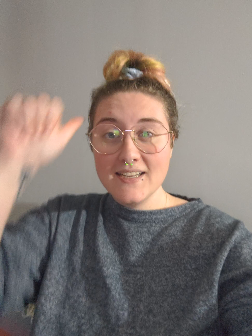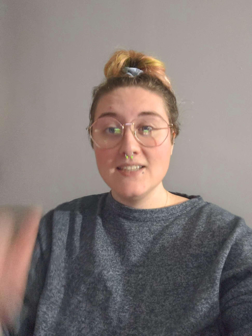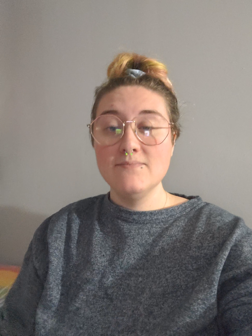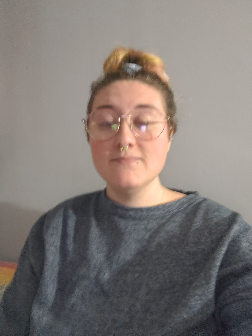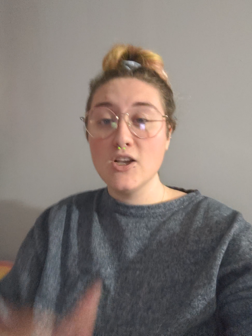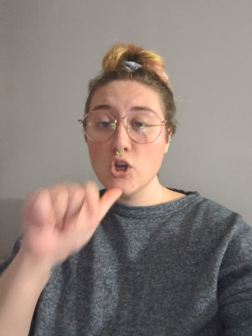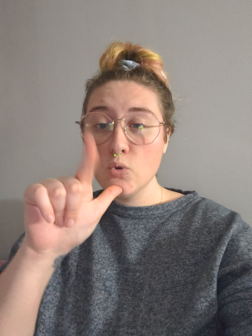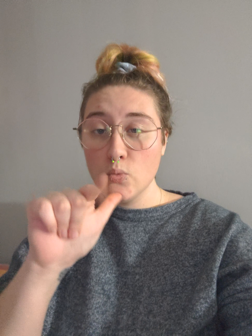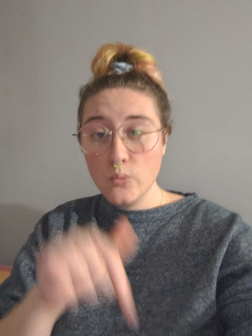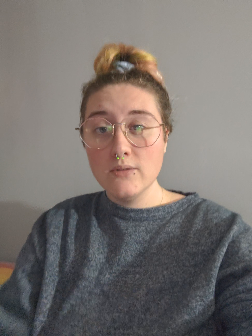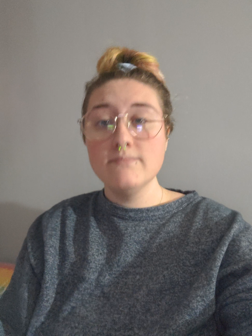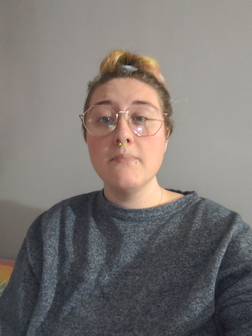who